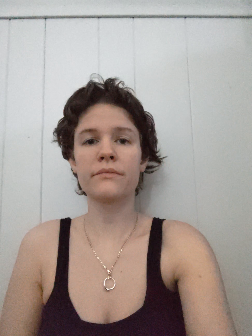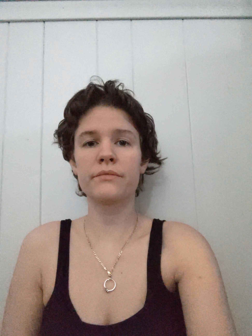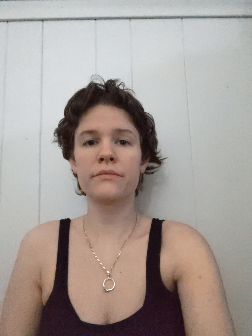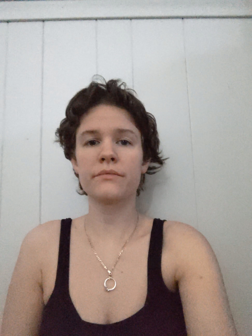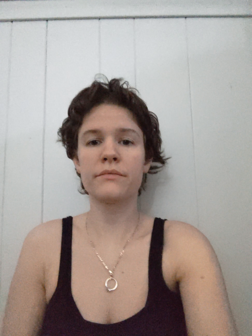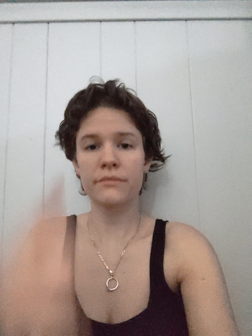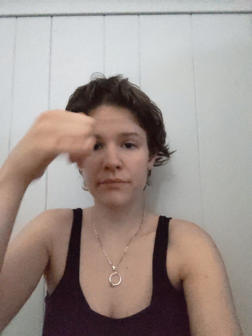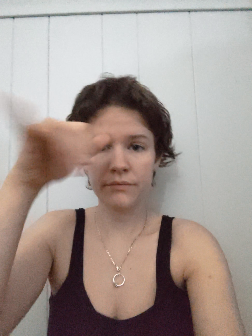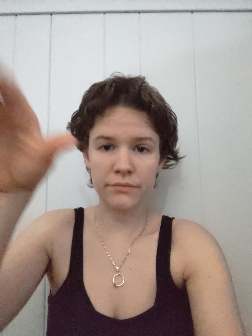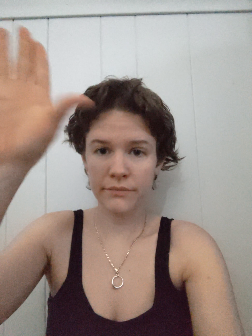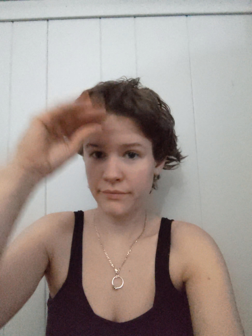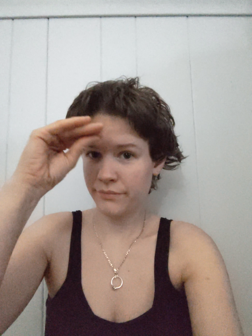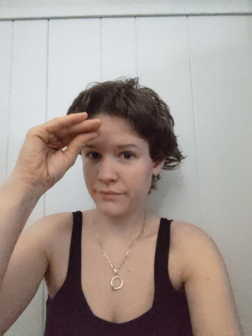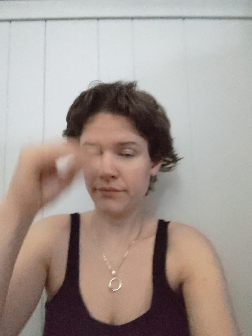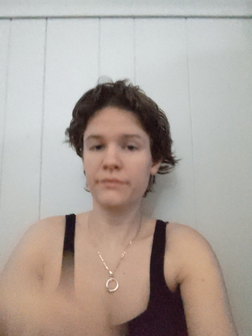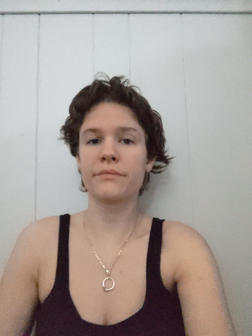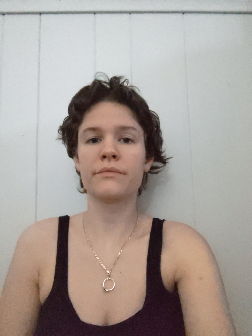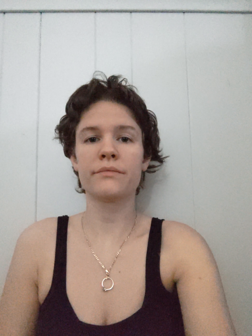cowboy